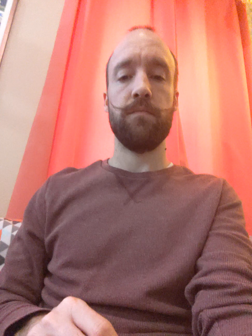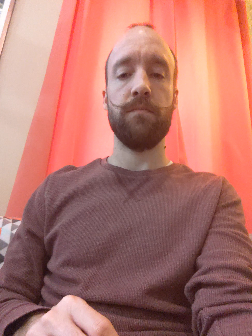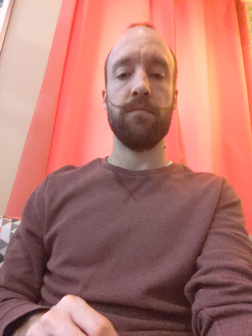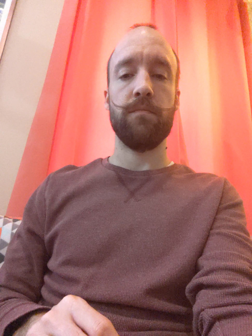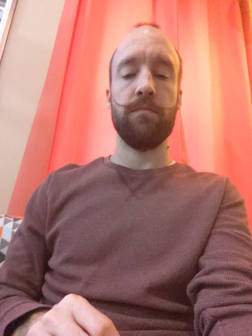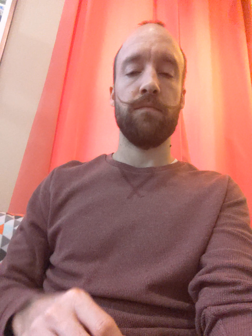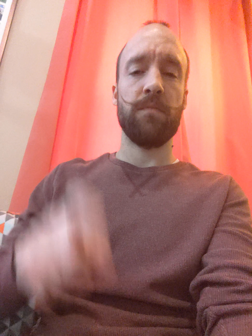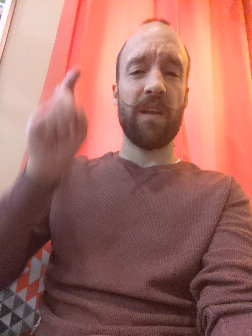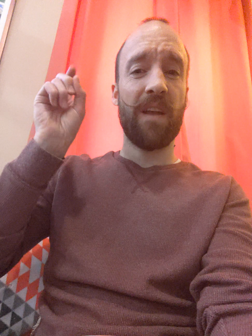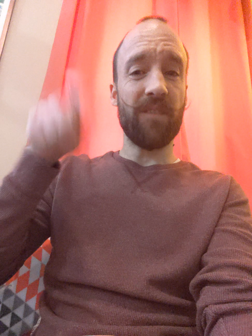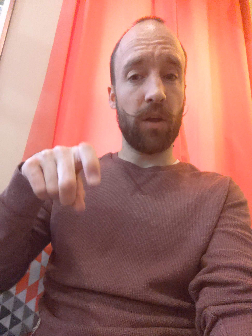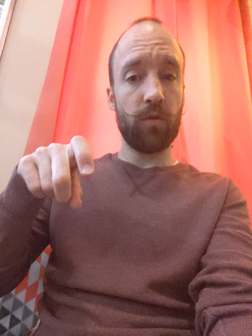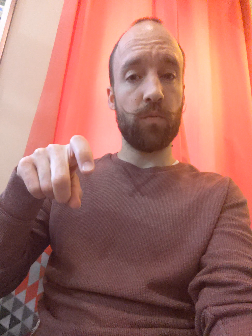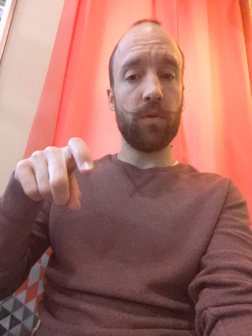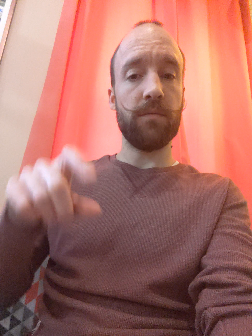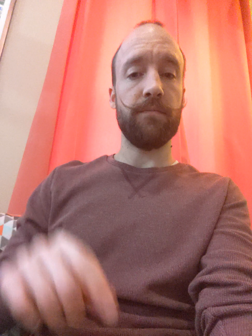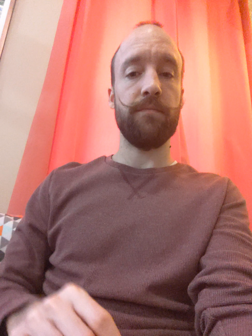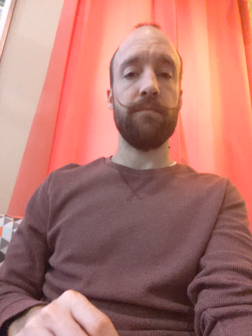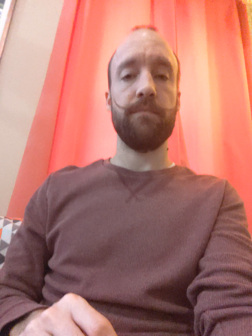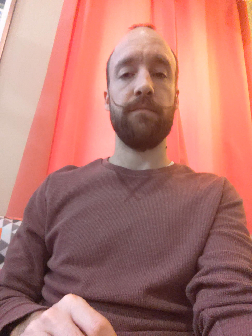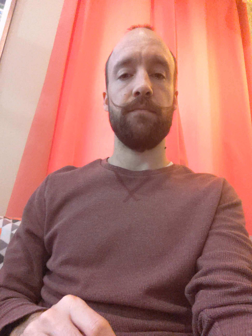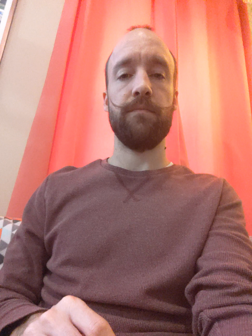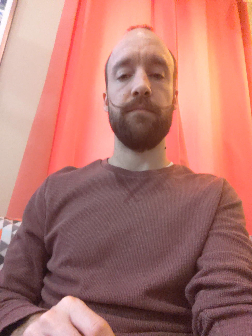have to